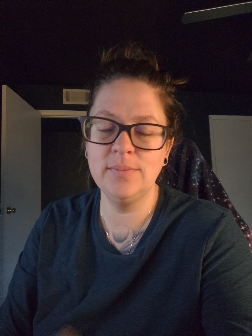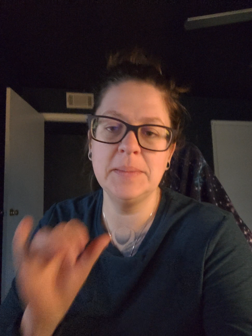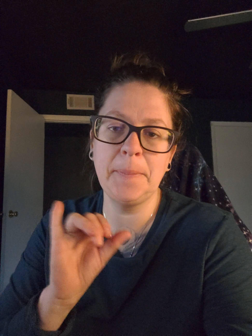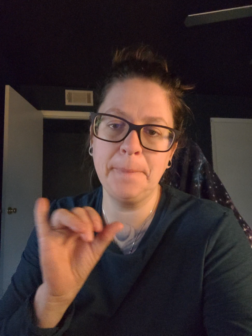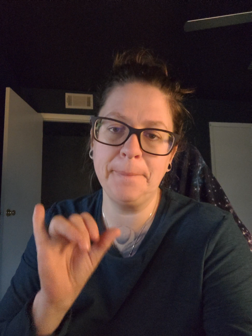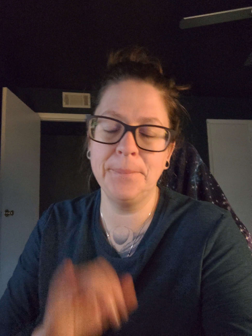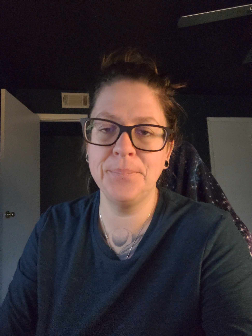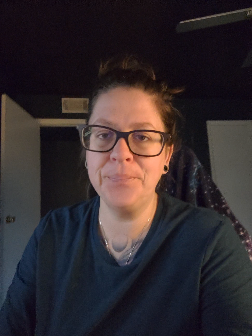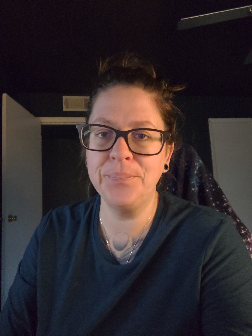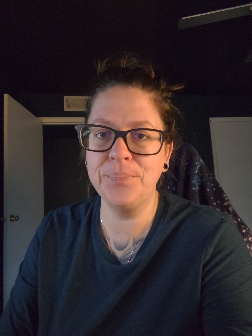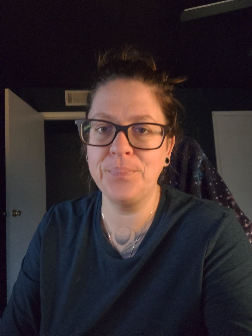same